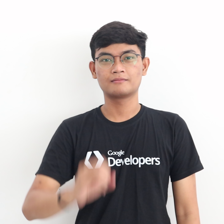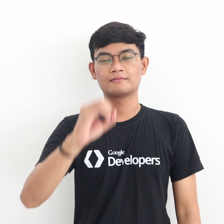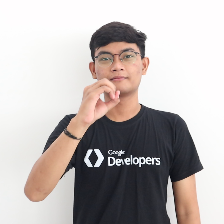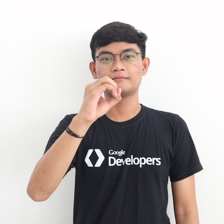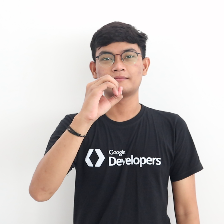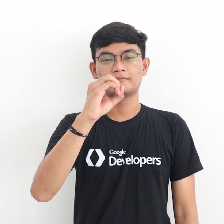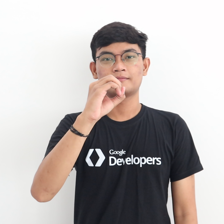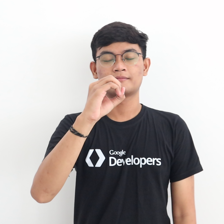O